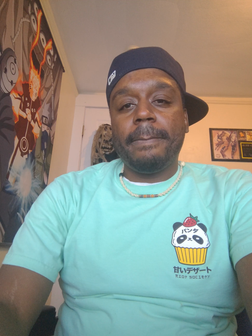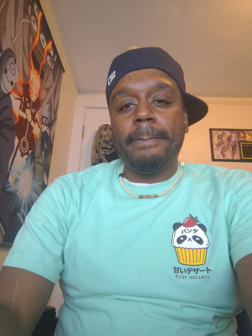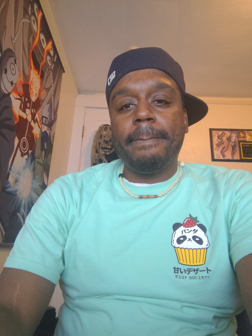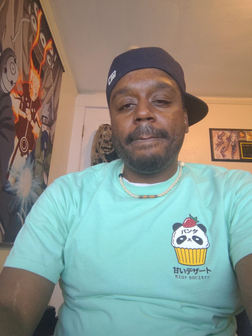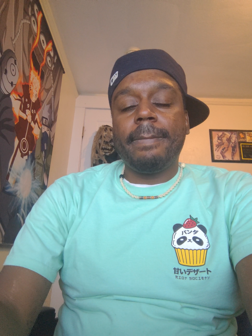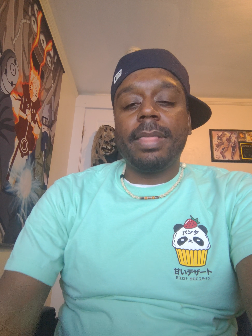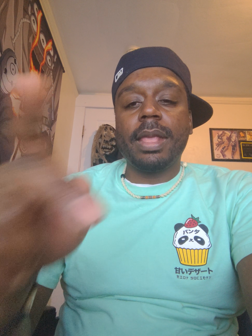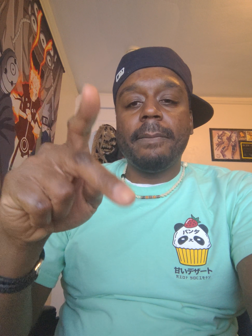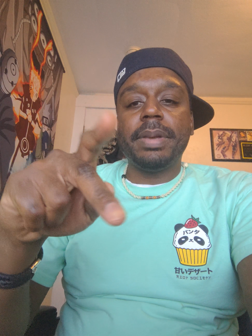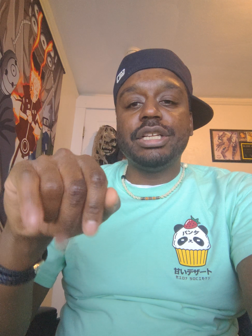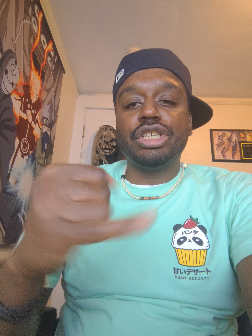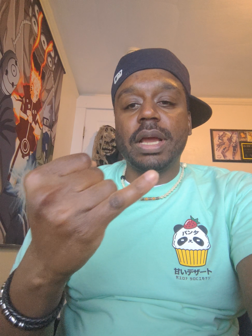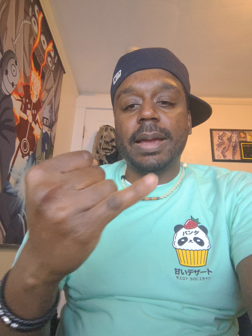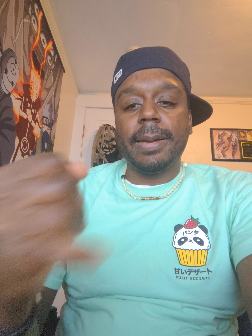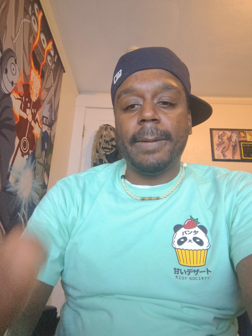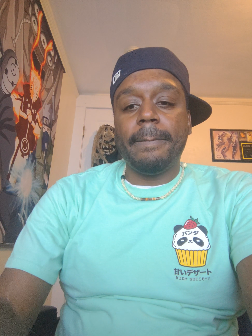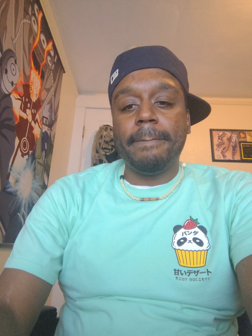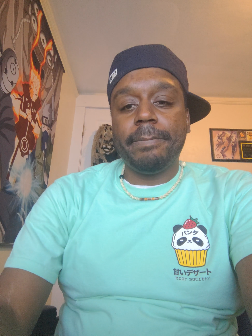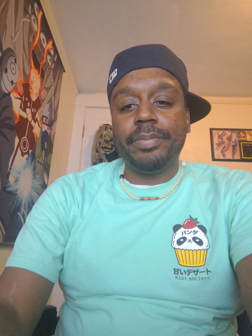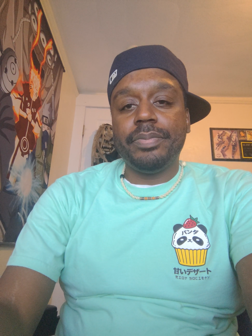pajamas